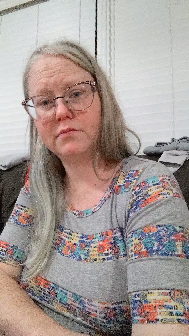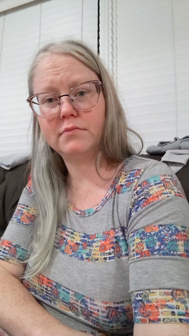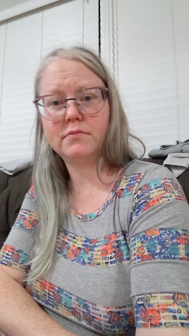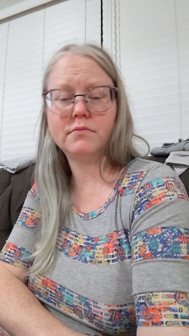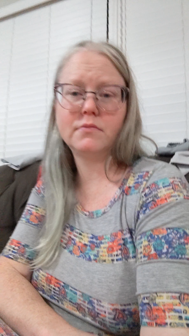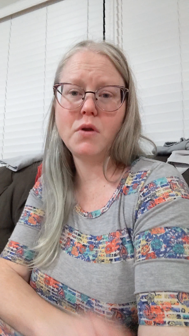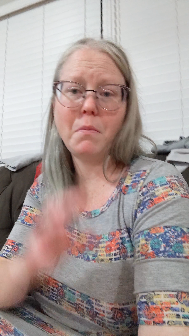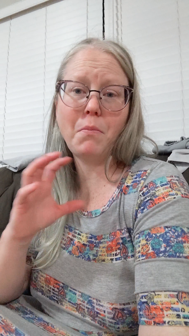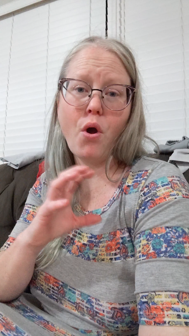ball